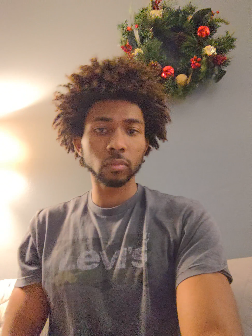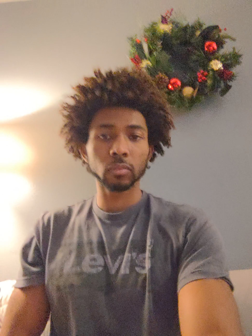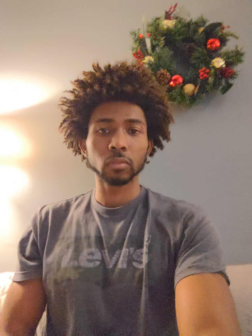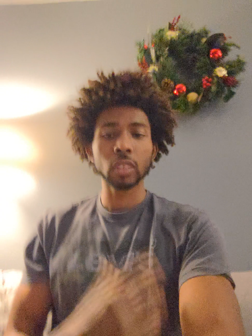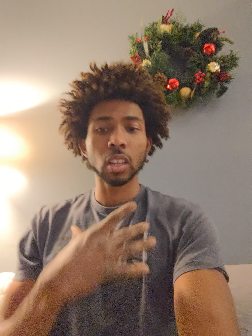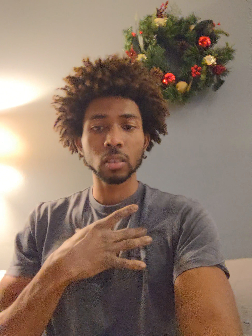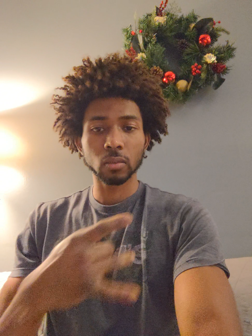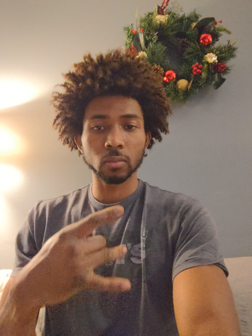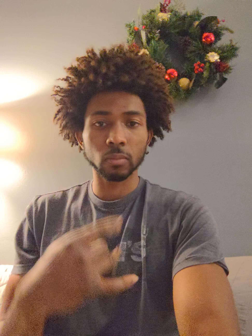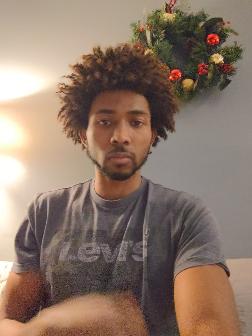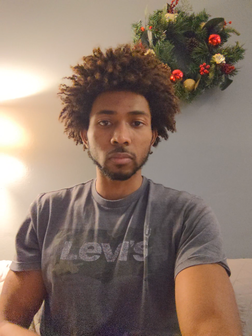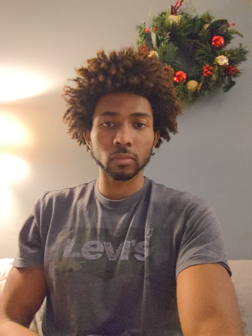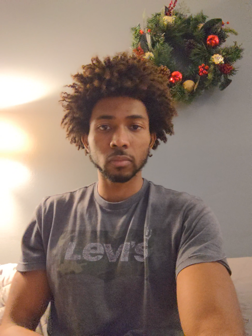like